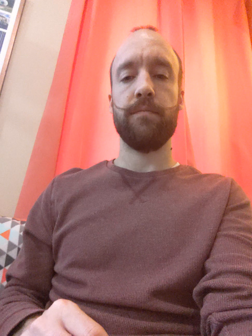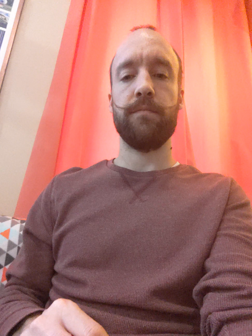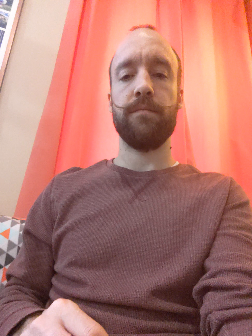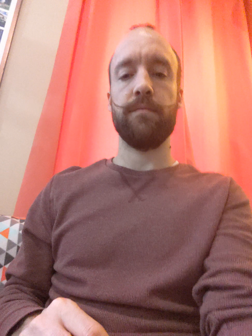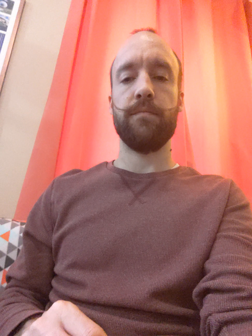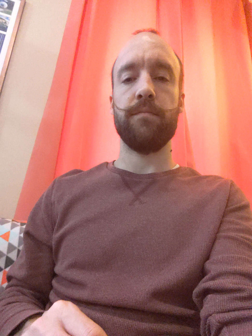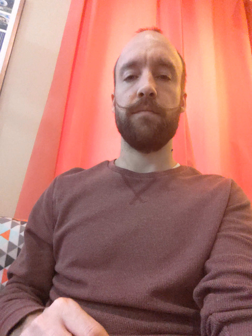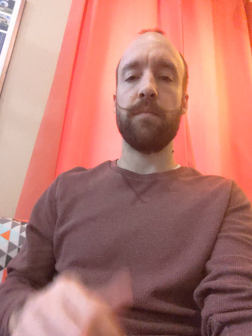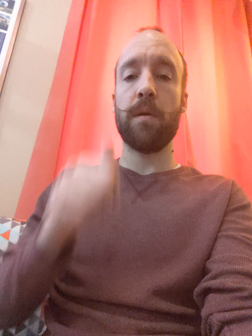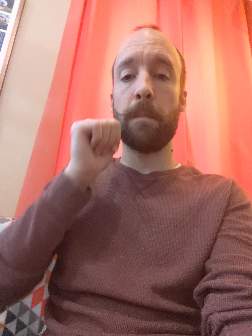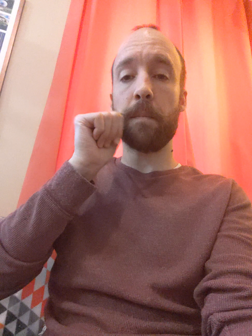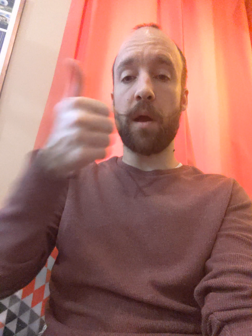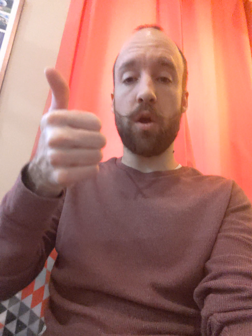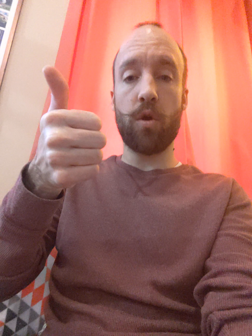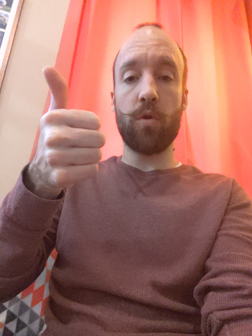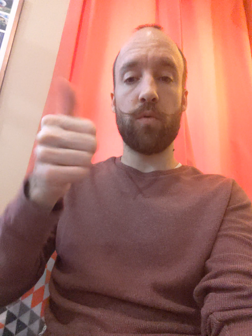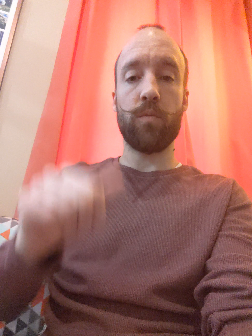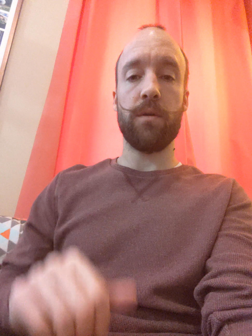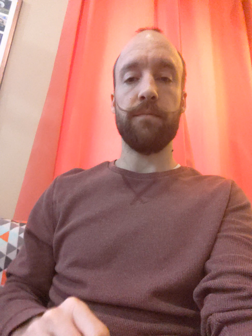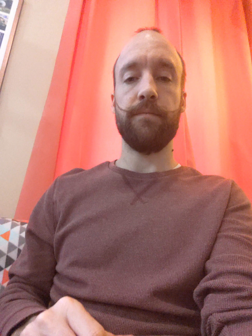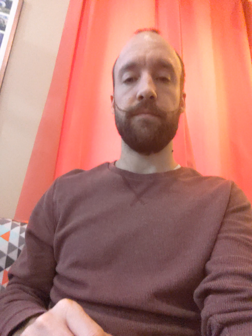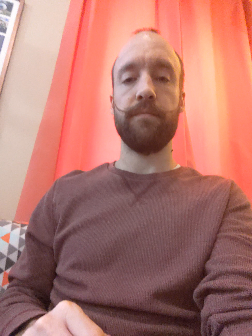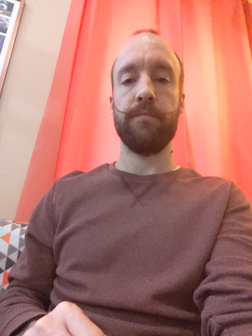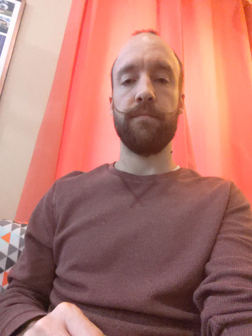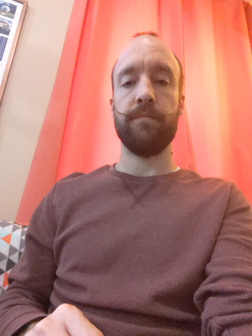tomorrow